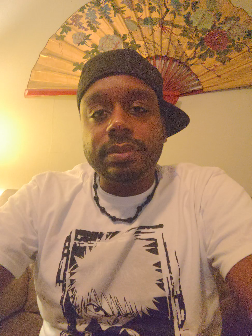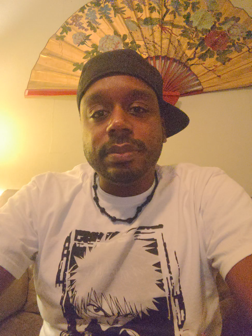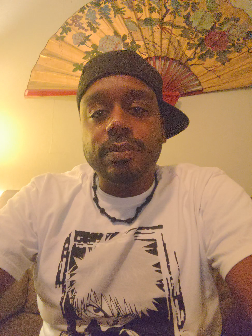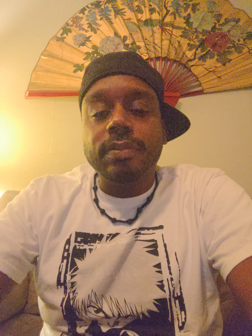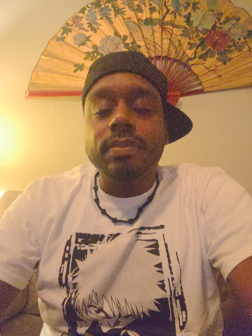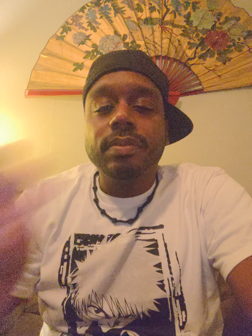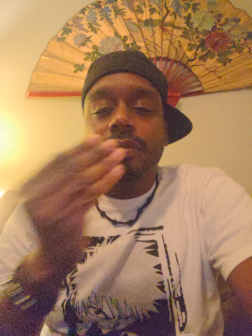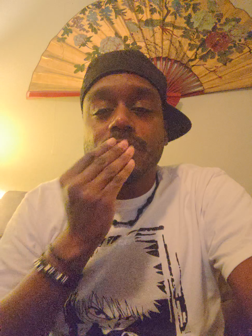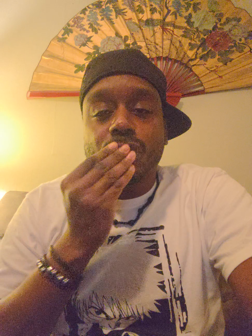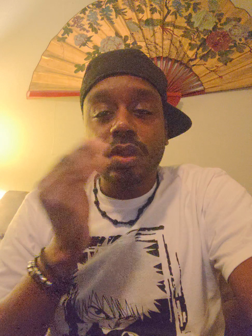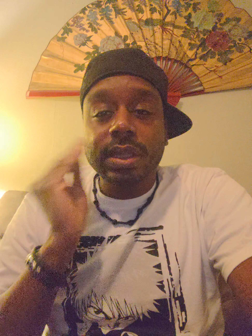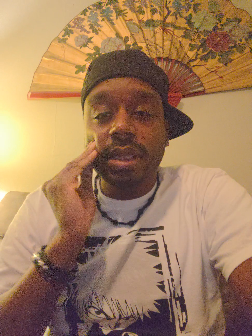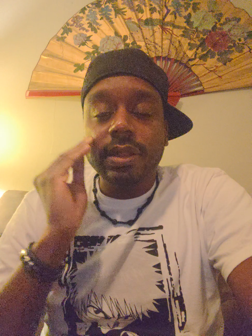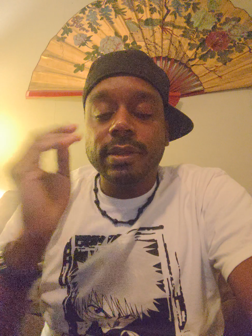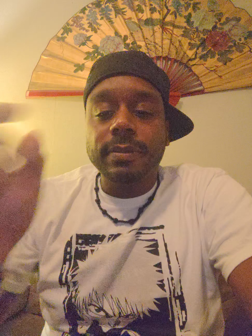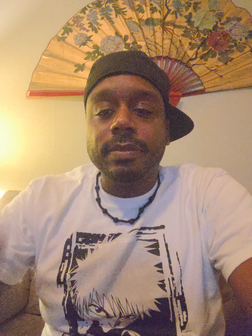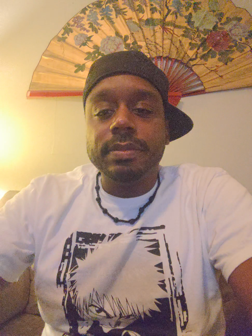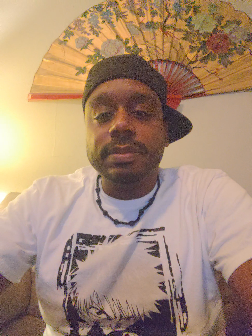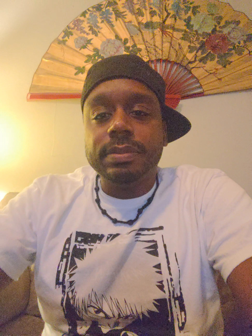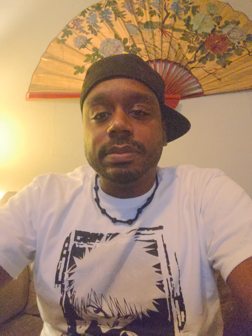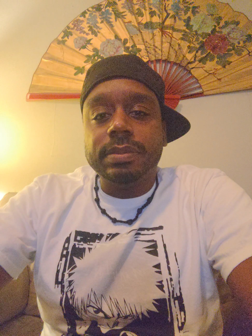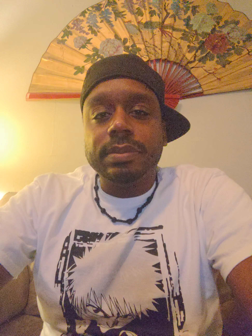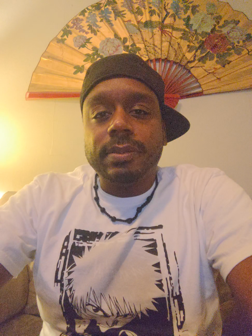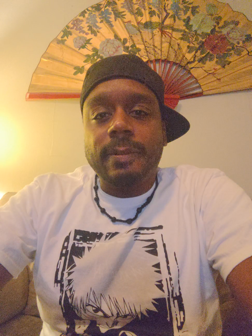kiss